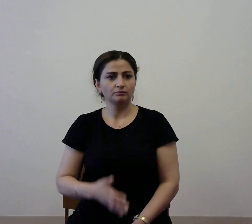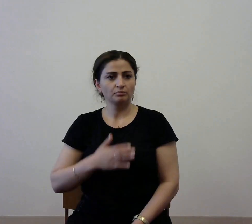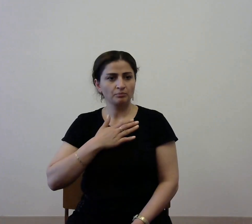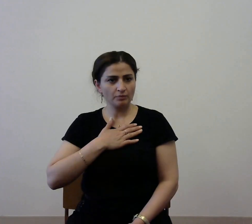mən